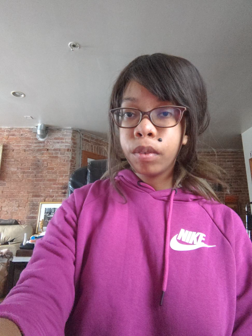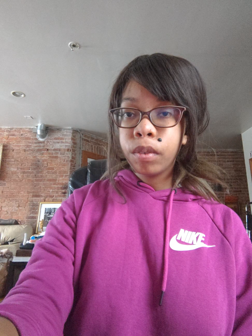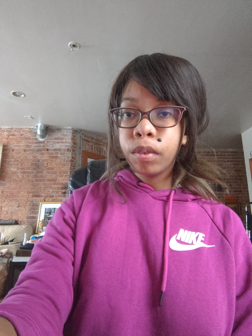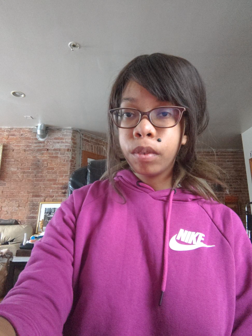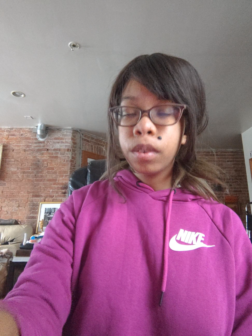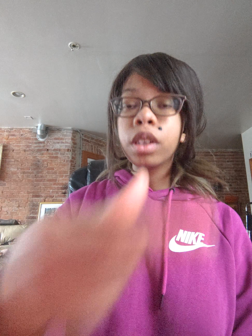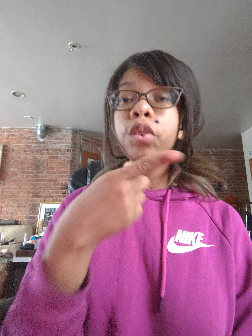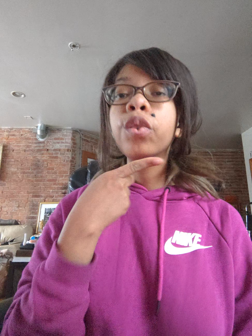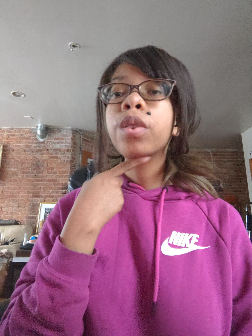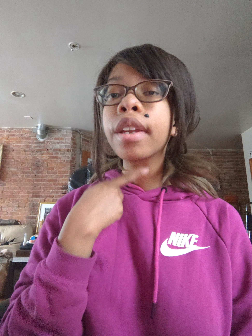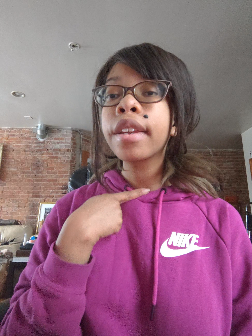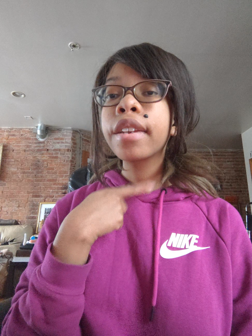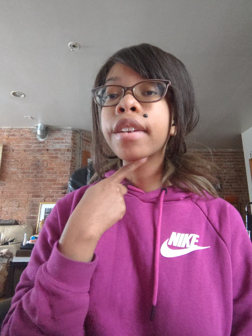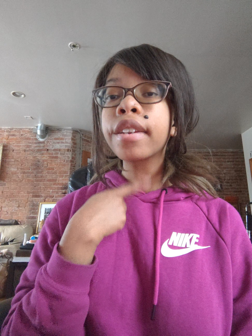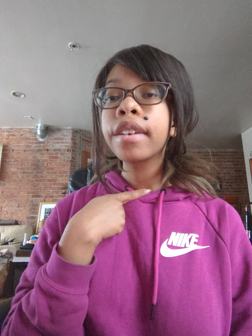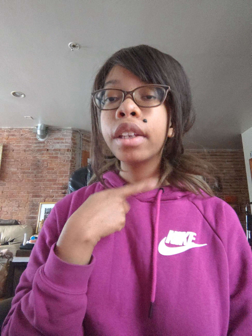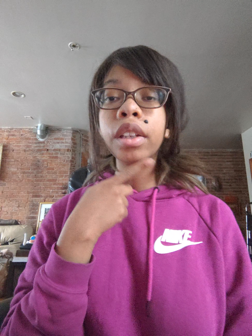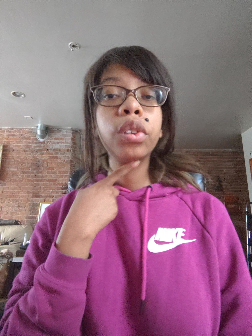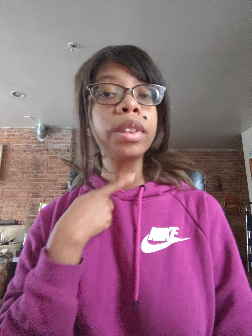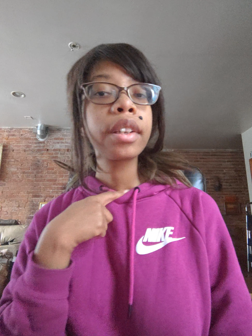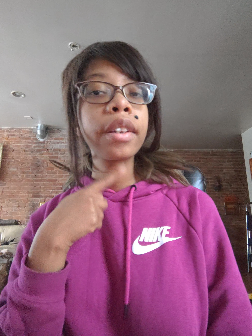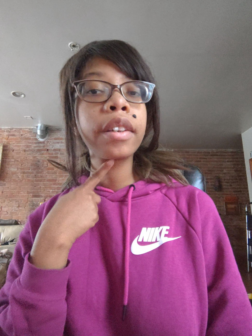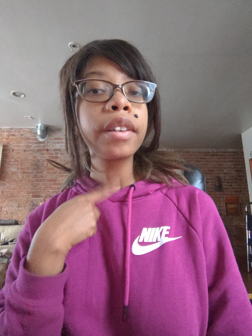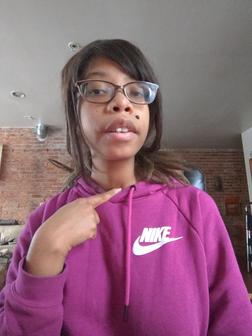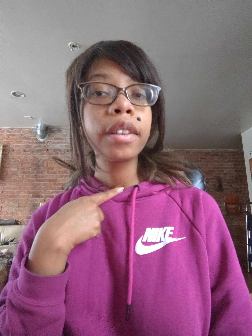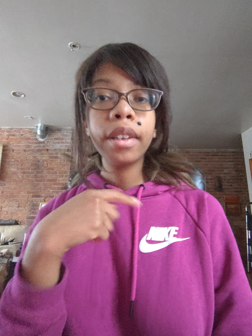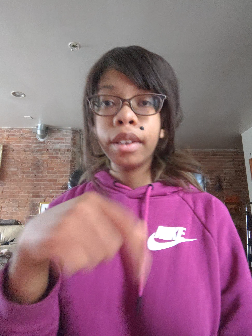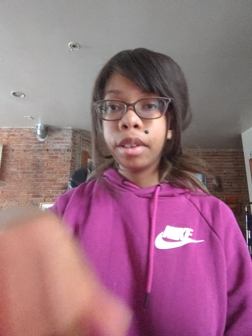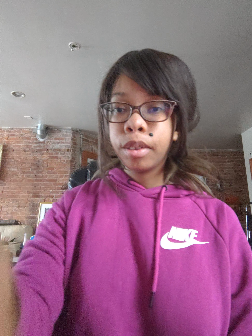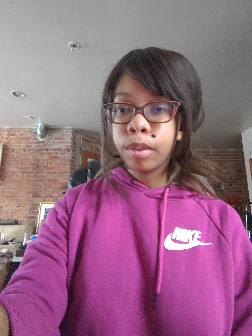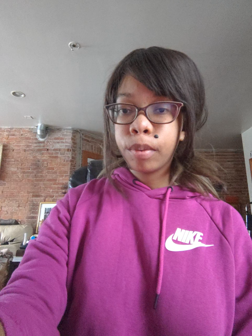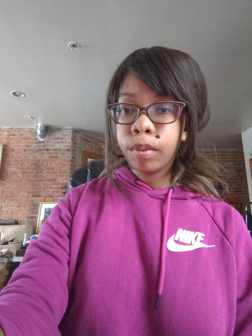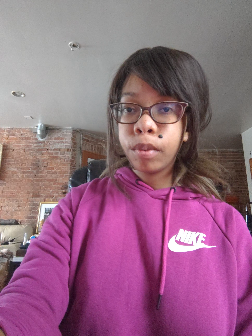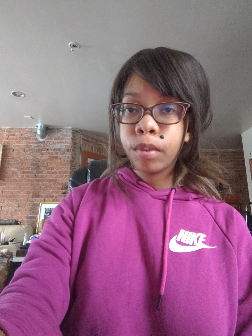thirsty